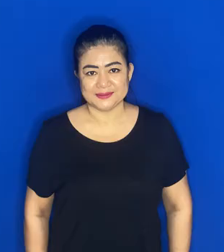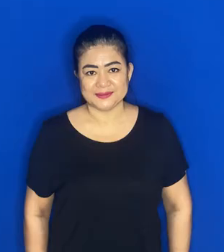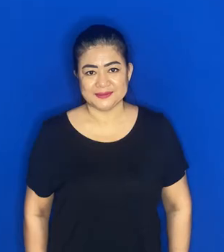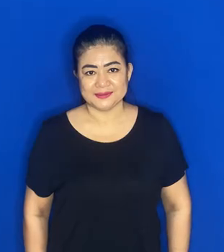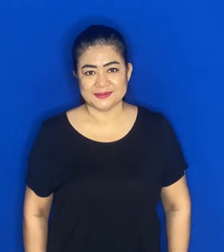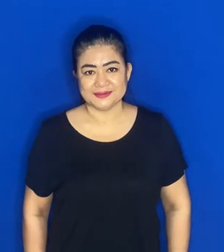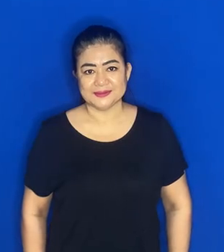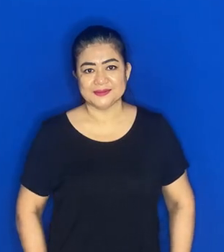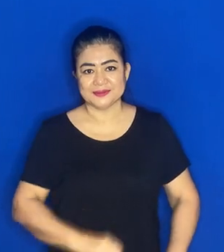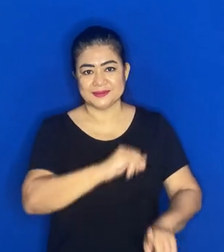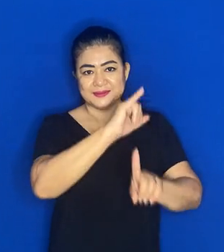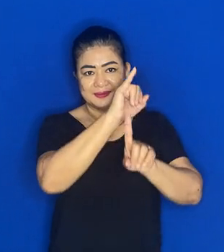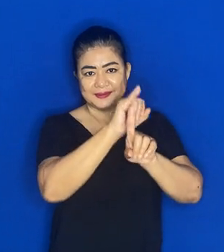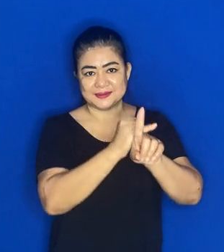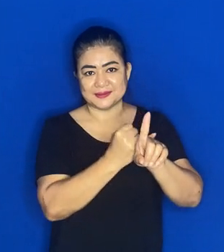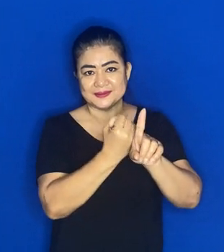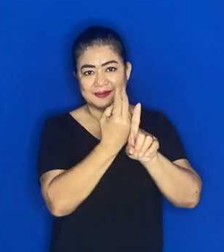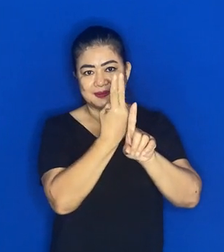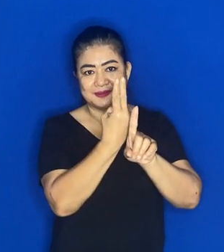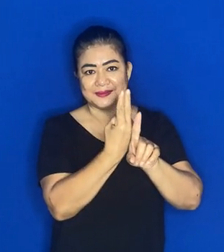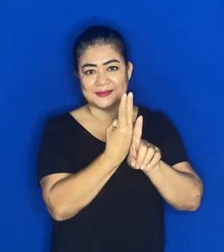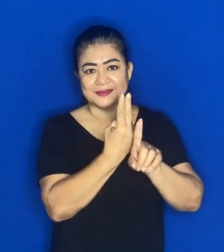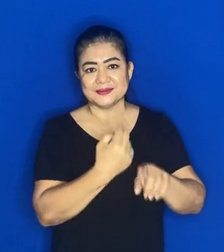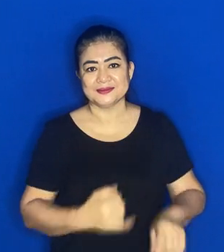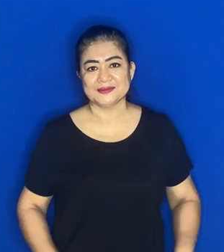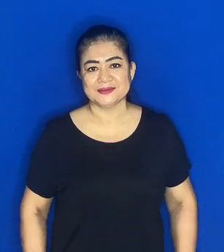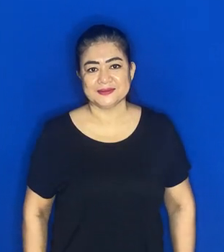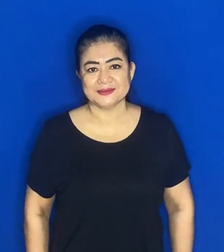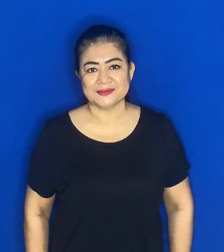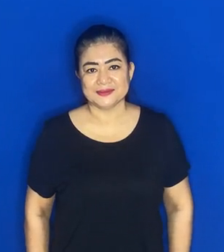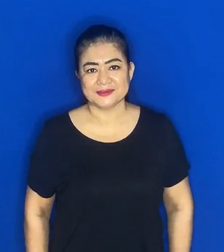june